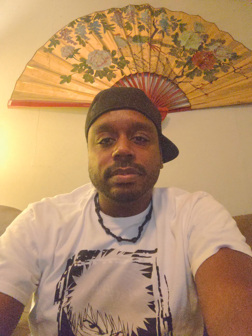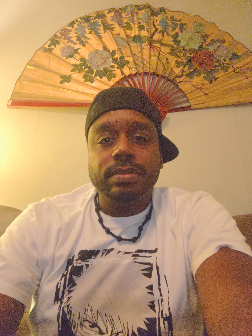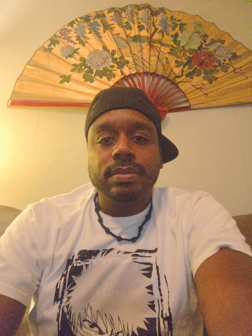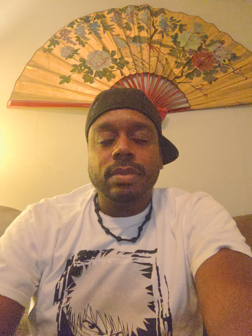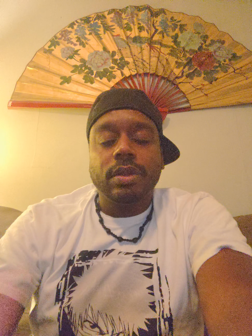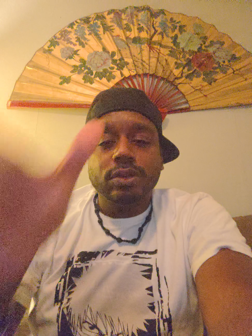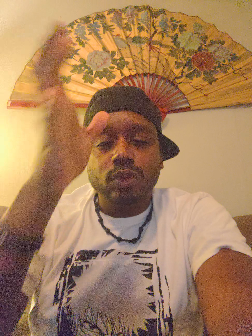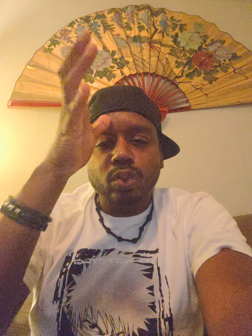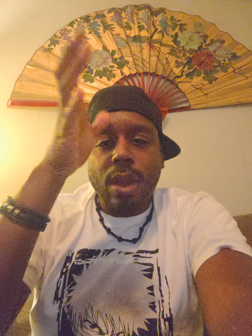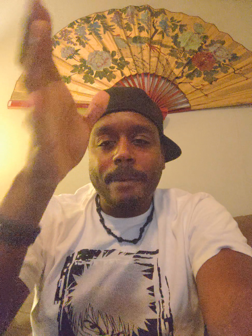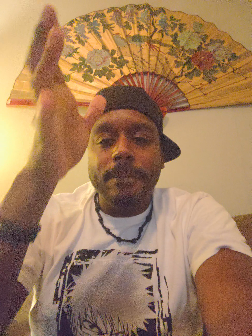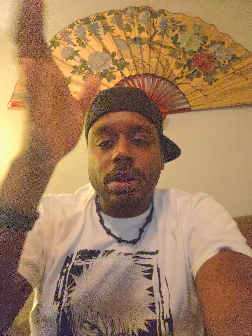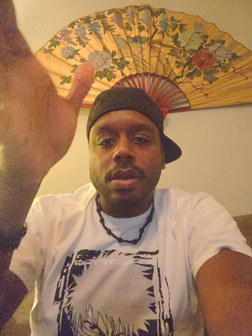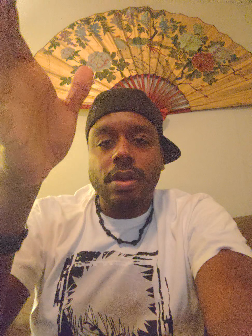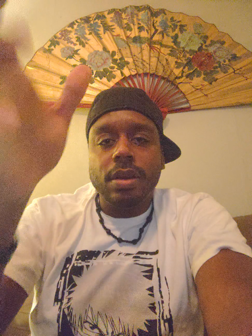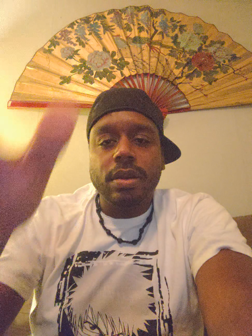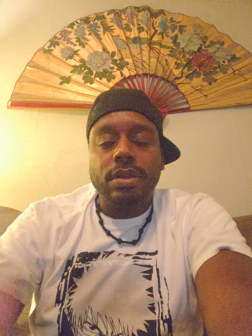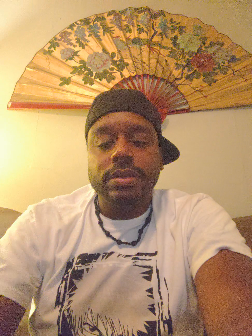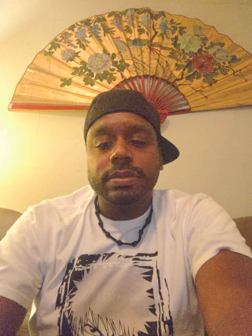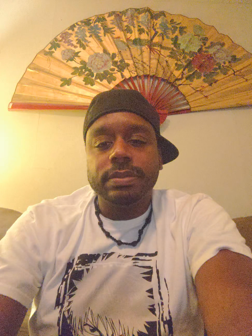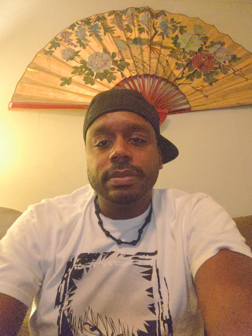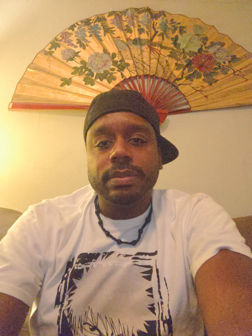grandpa